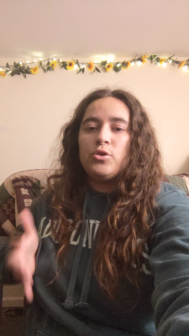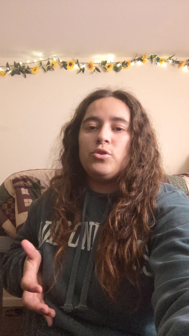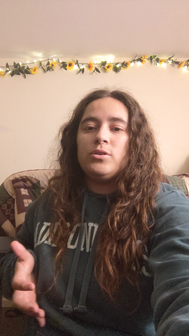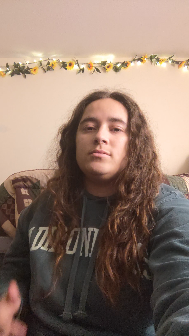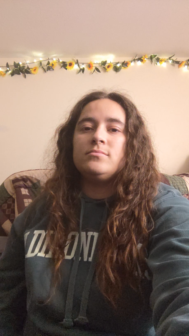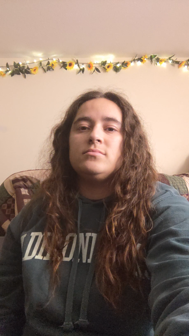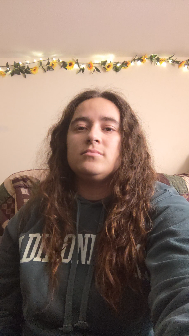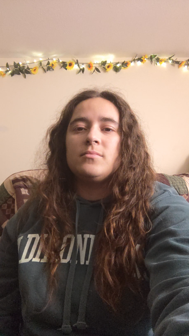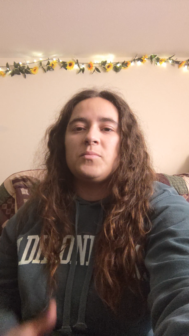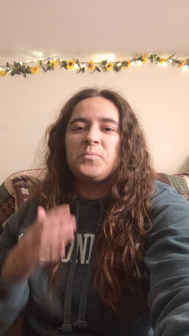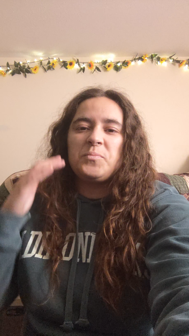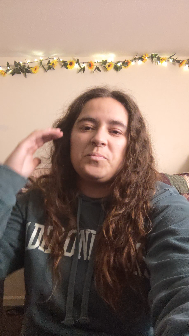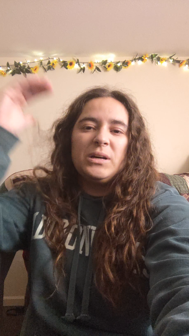big